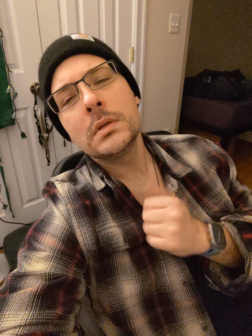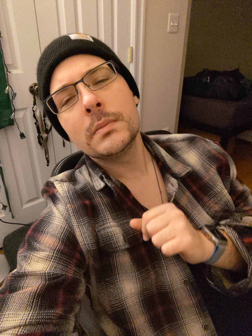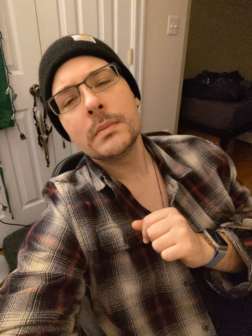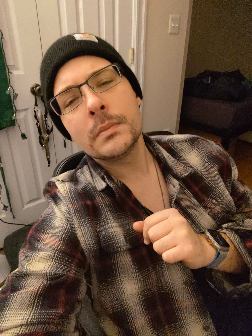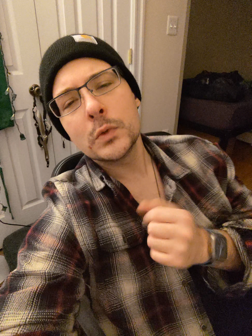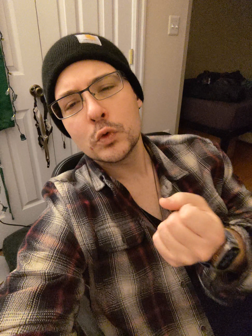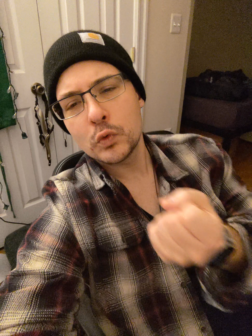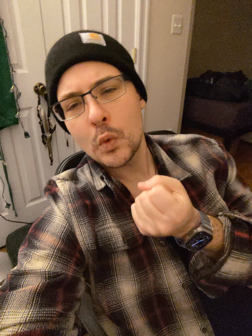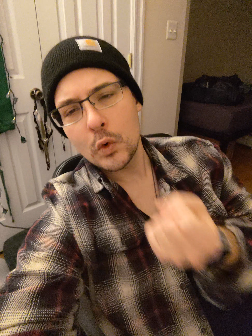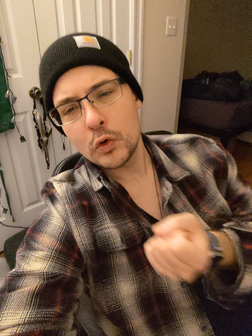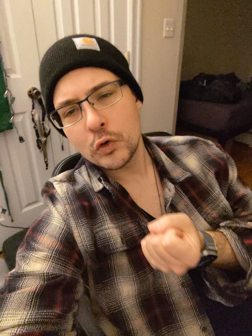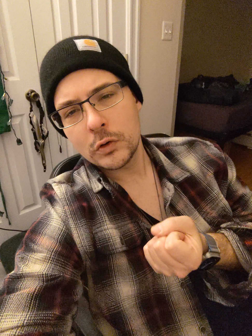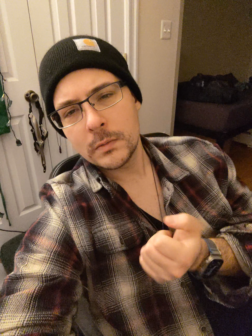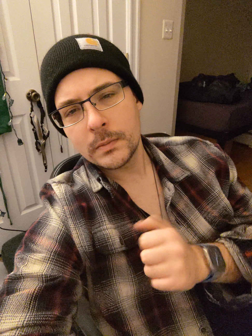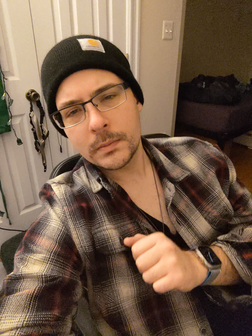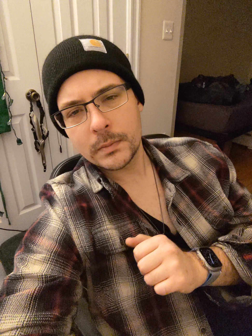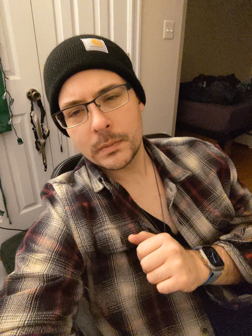drawer